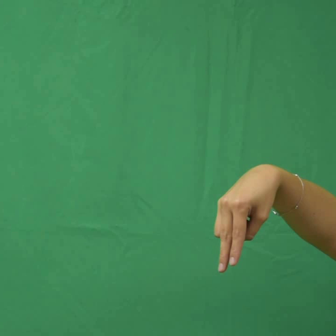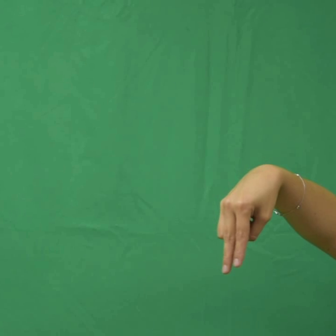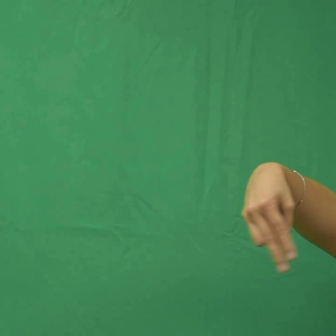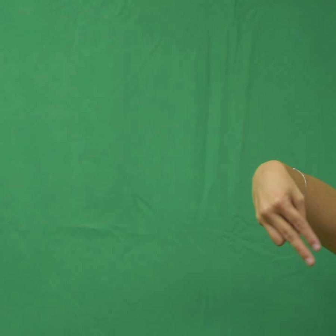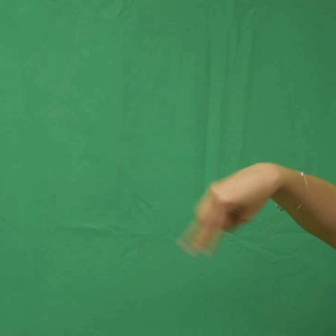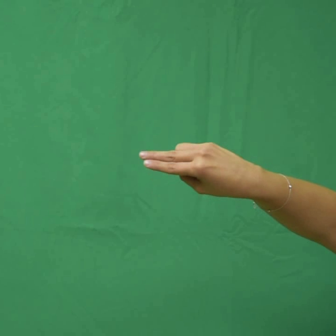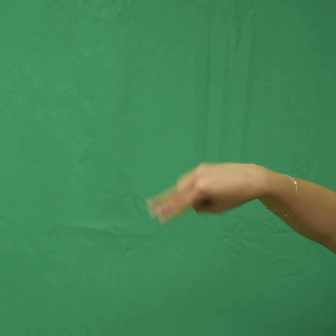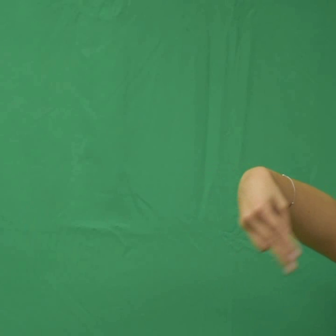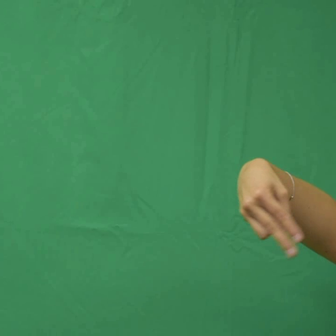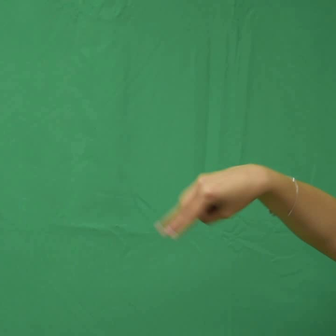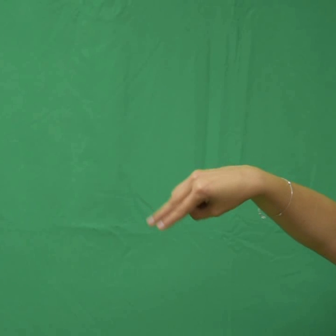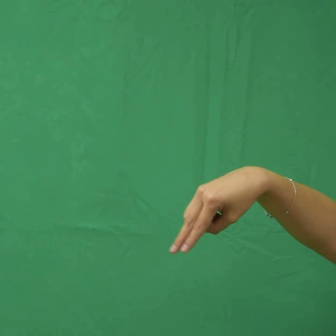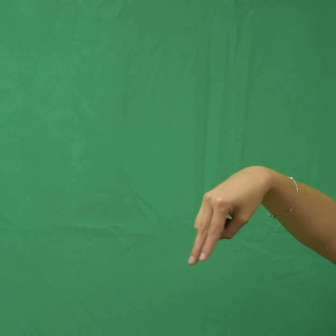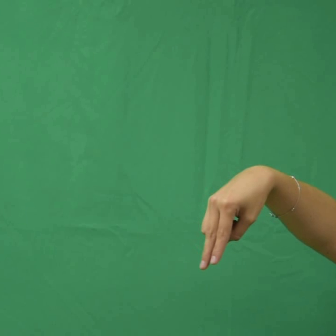Ñ